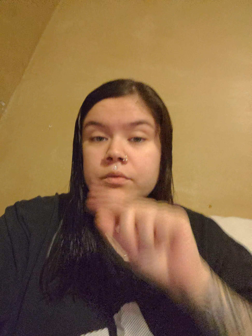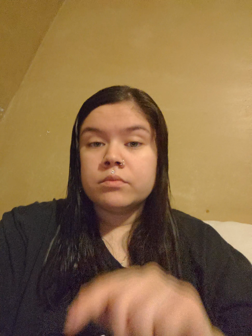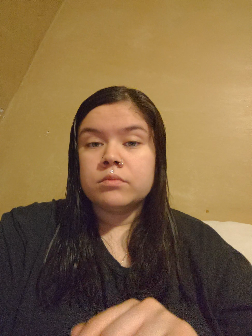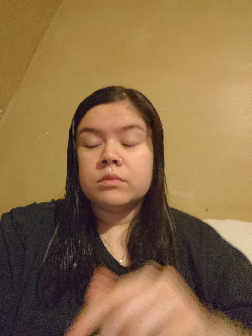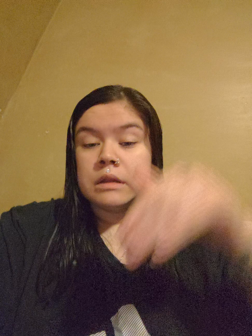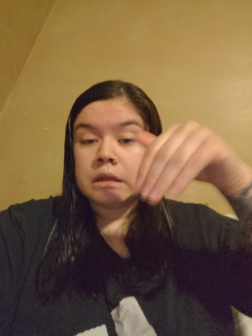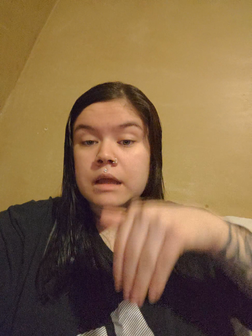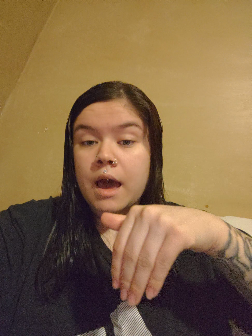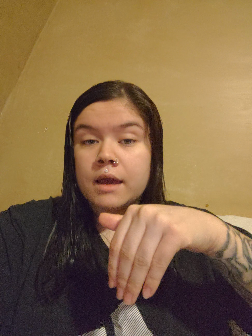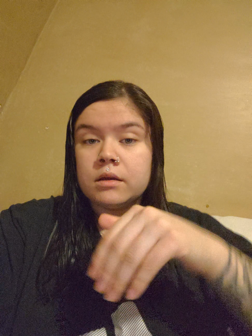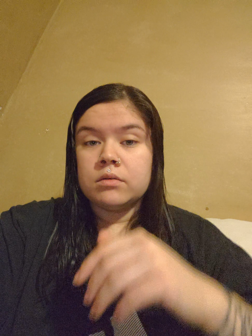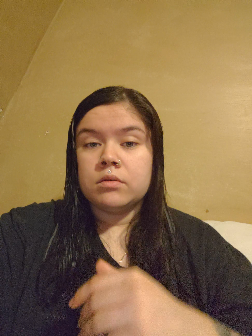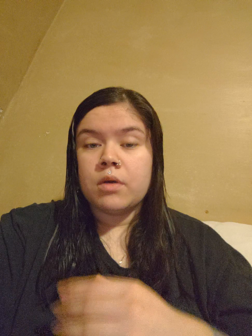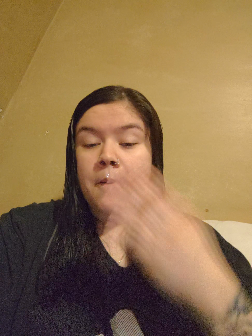night